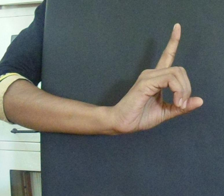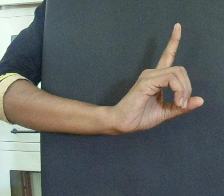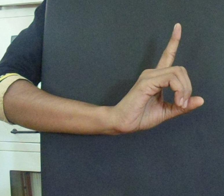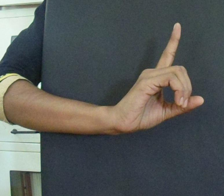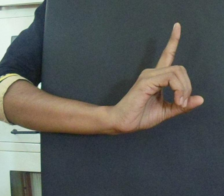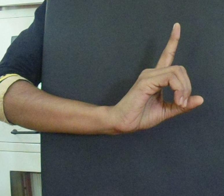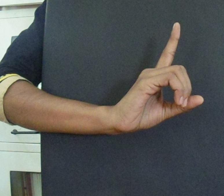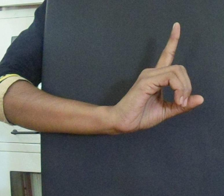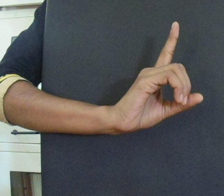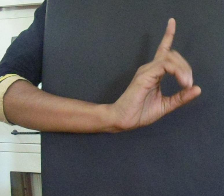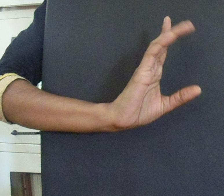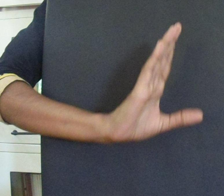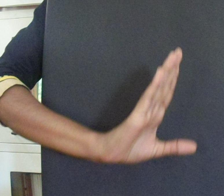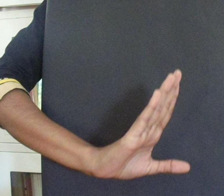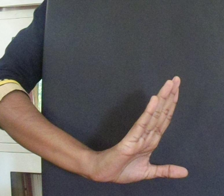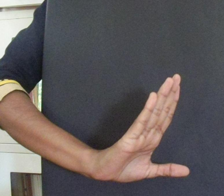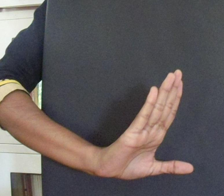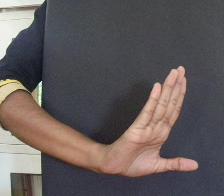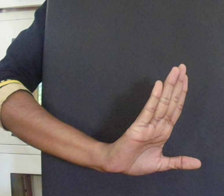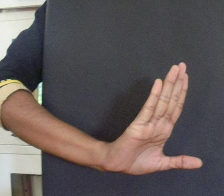hot